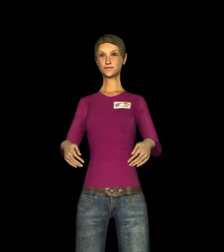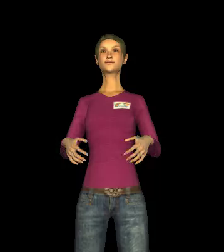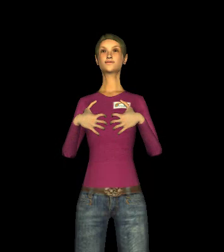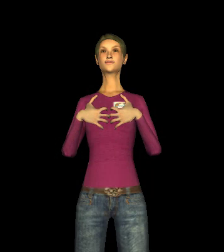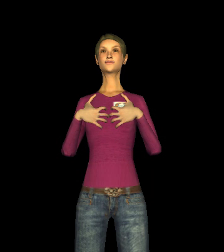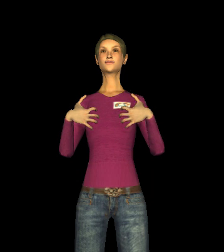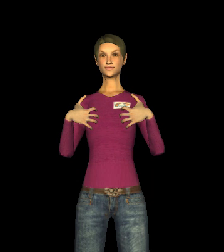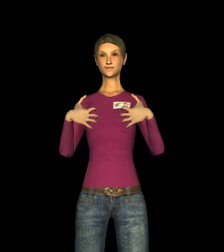عالم